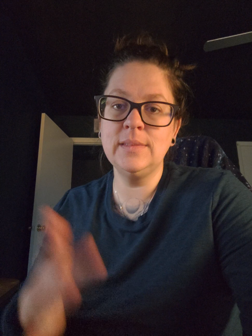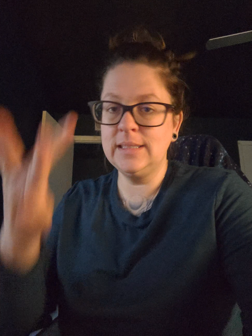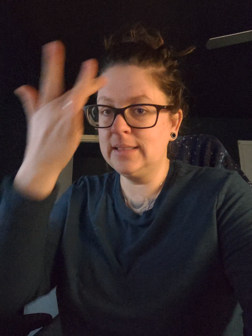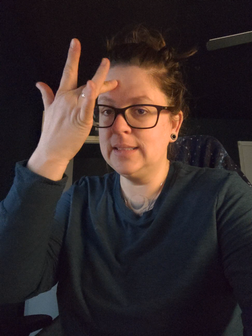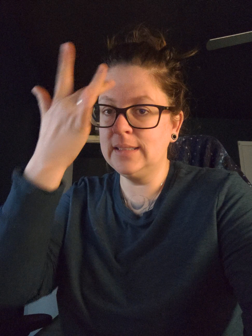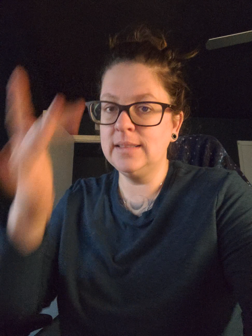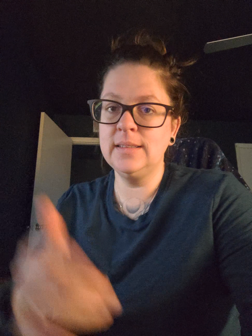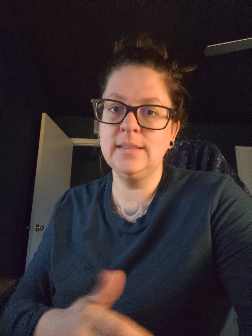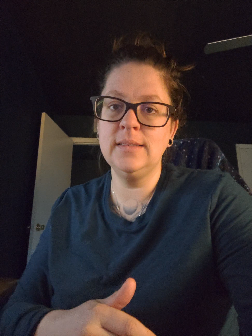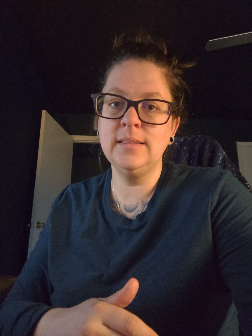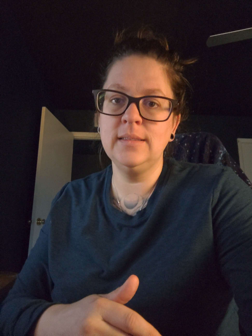sick